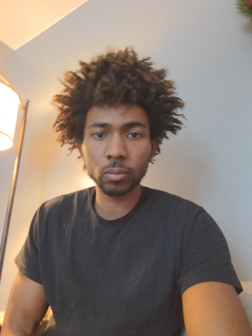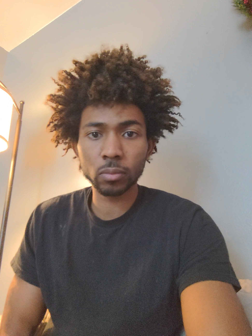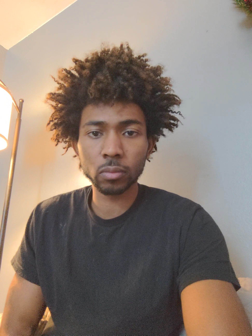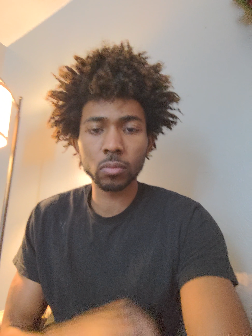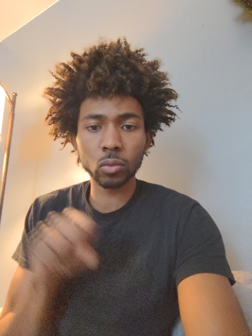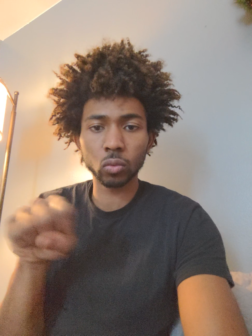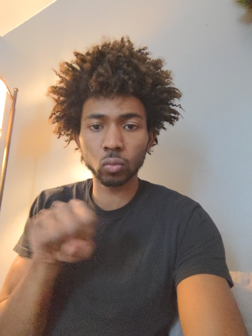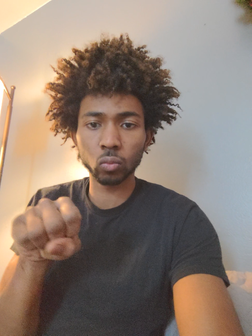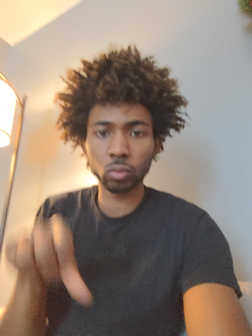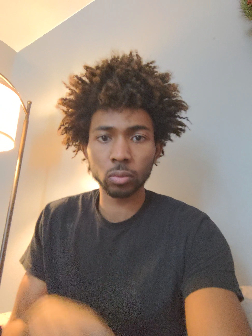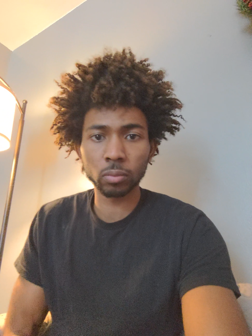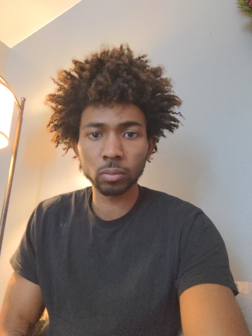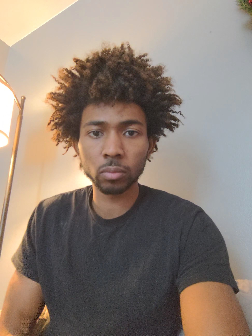shoe